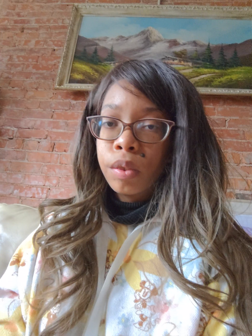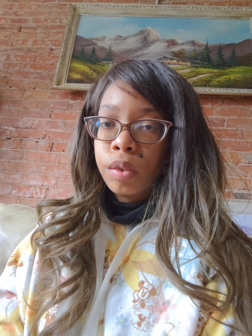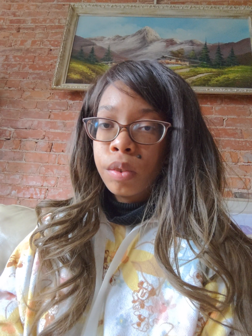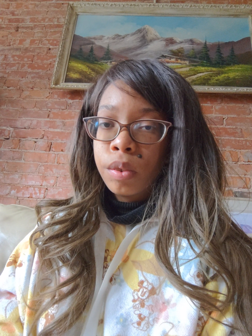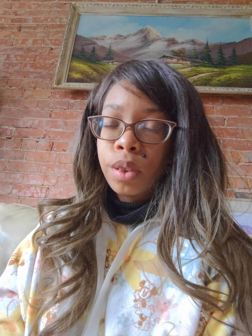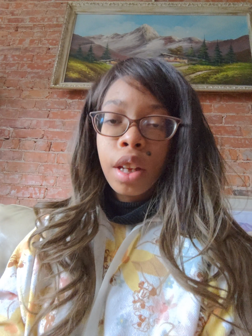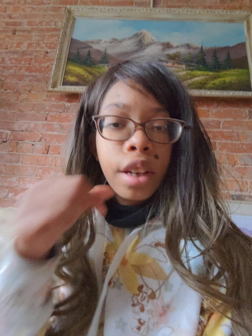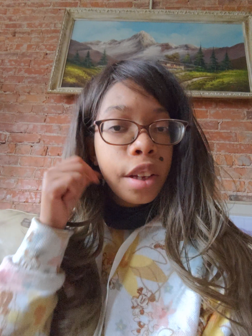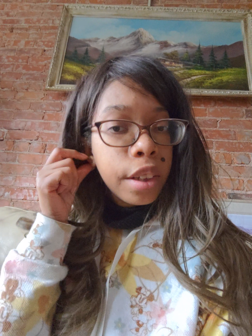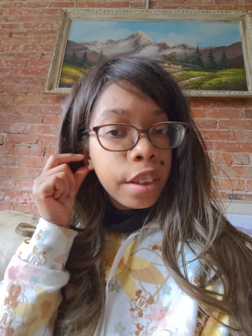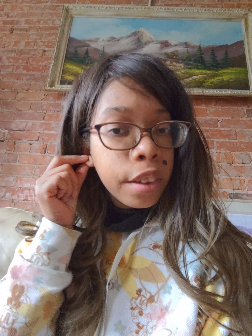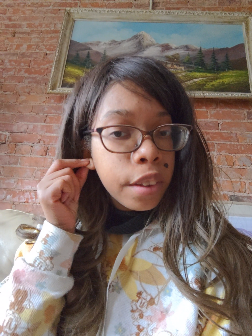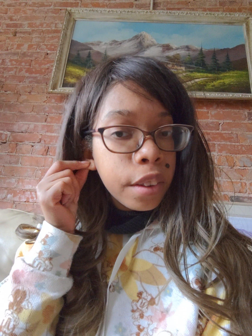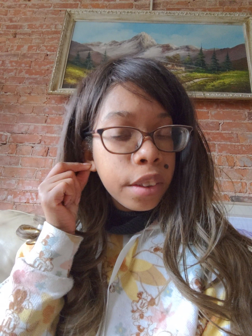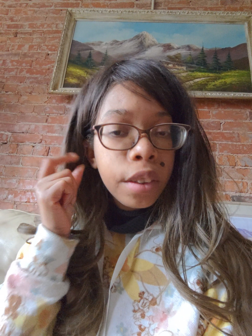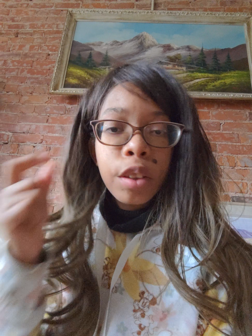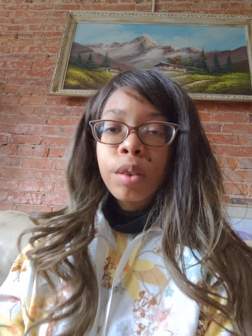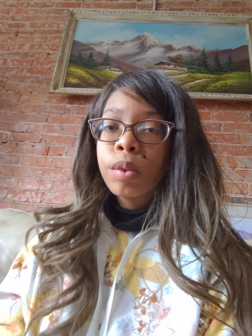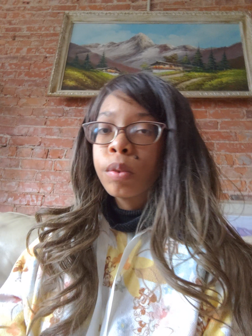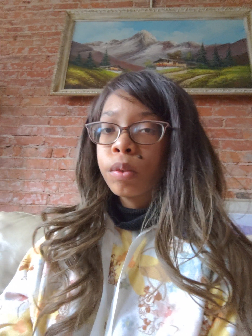ear